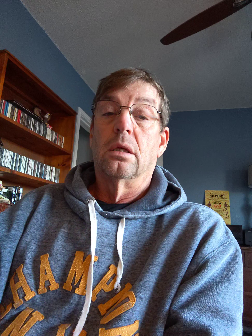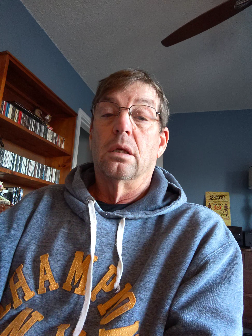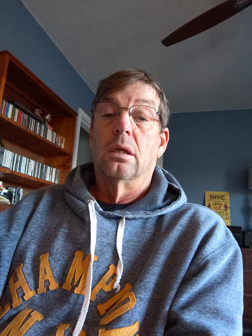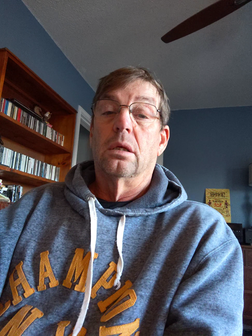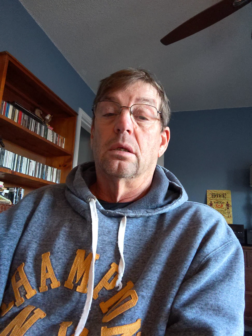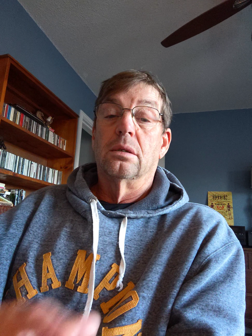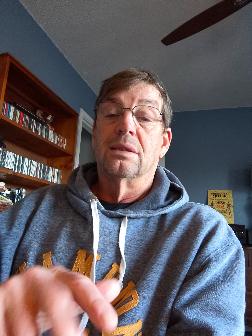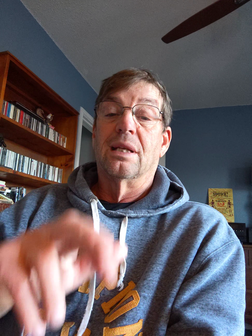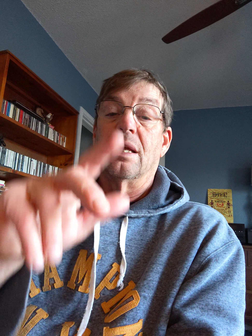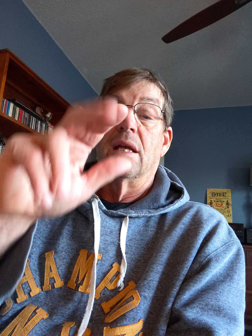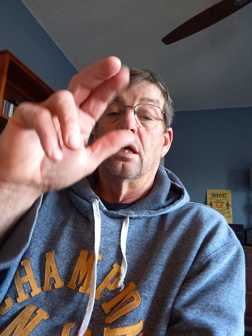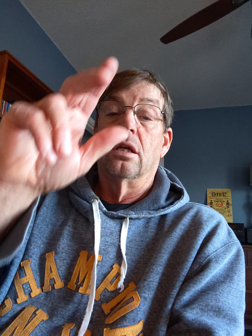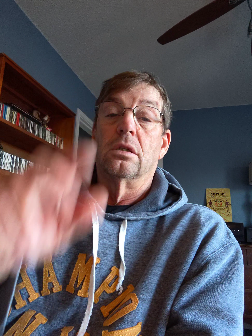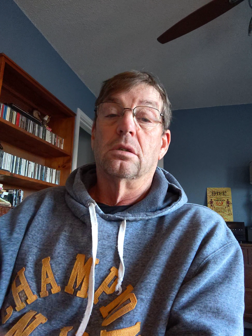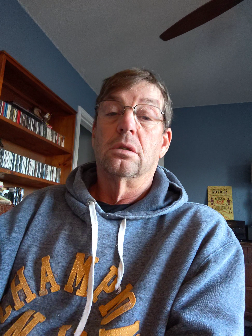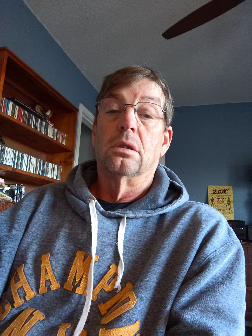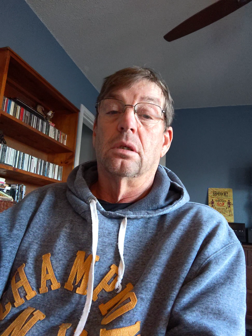stairs